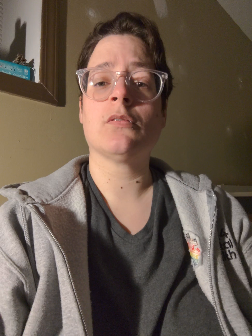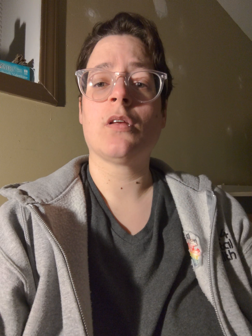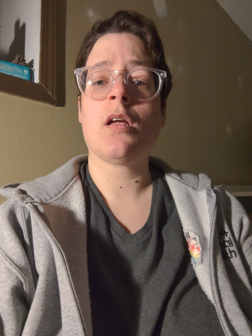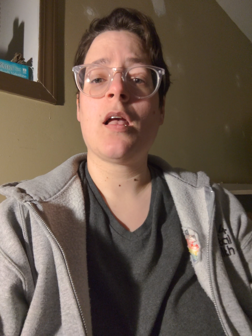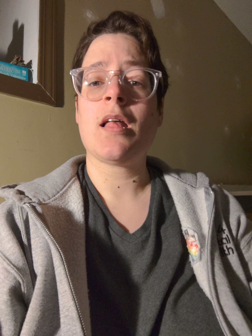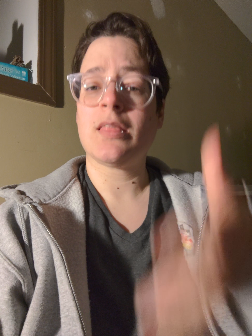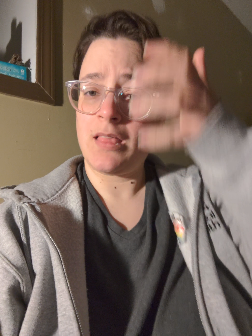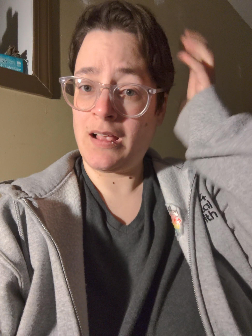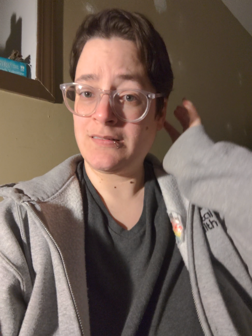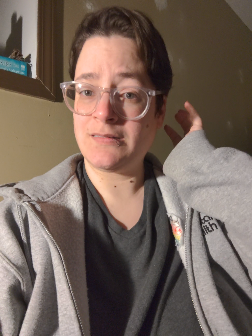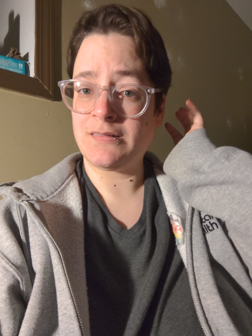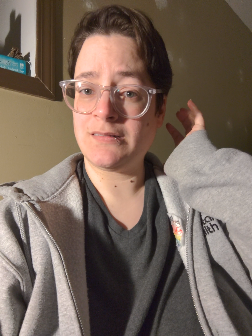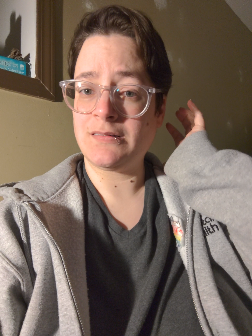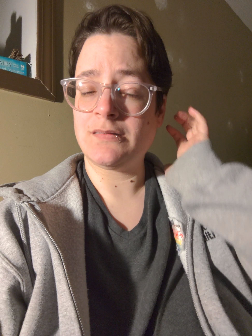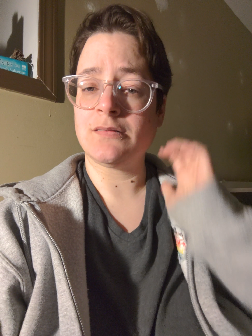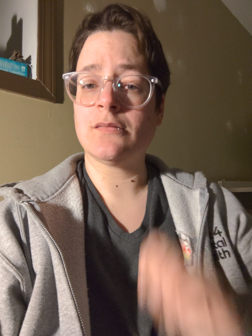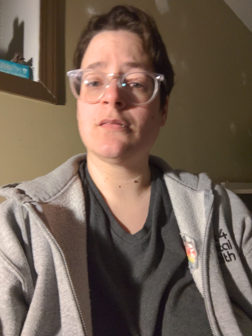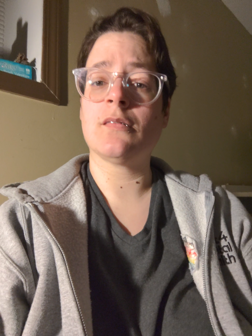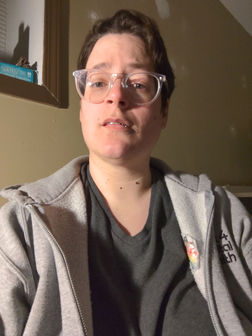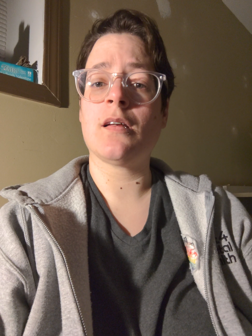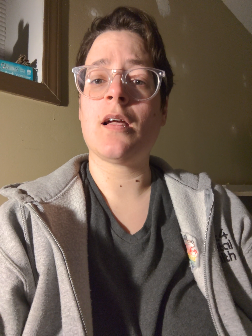lion